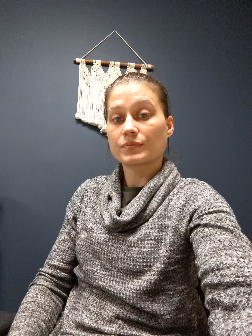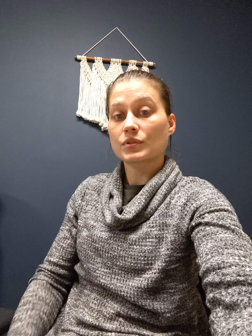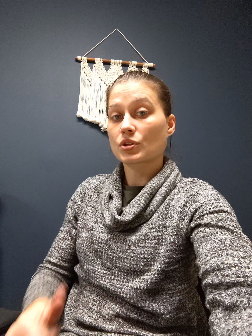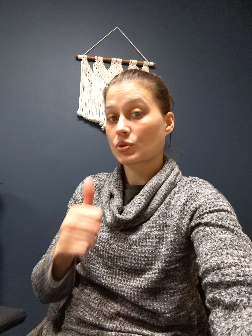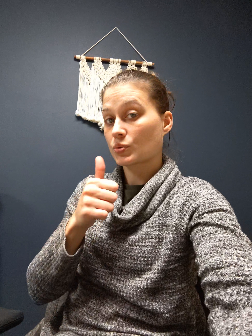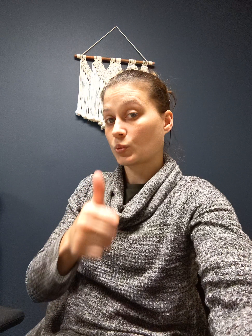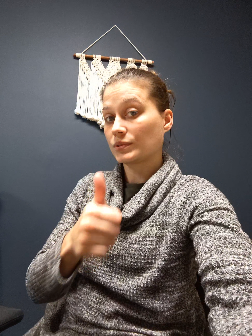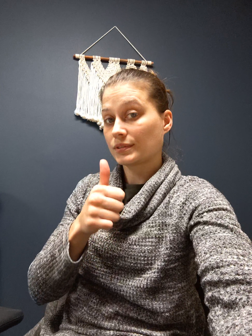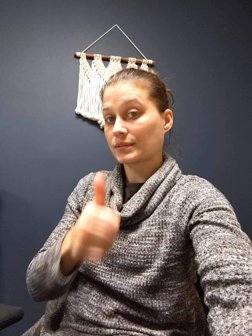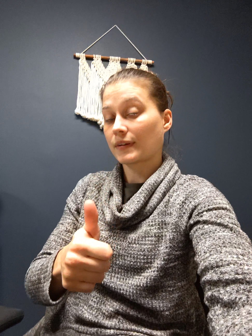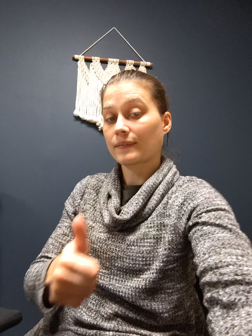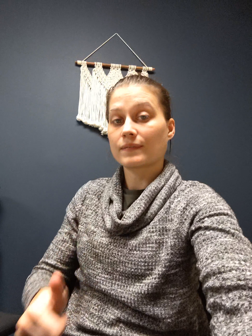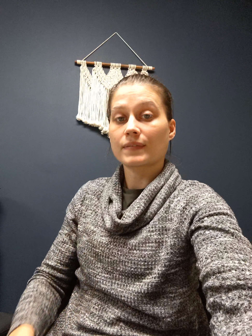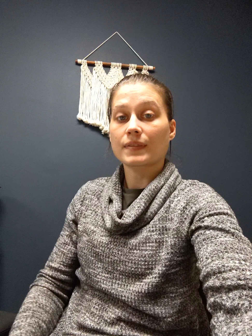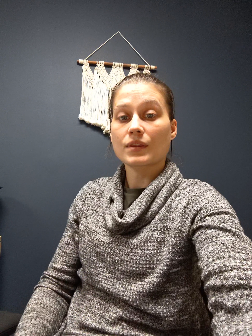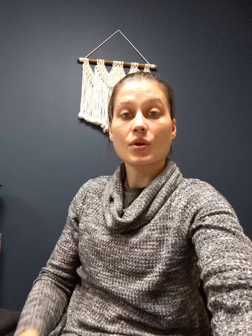yourself